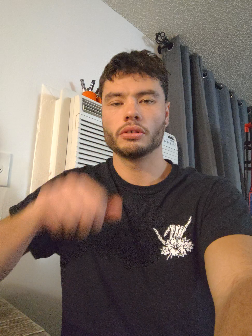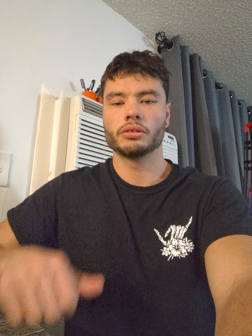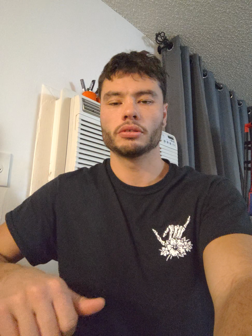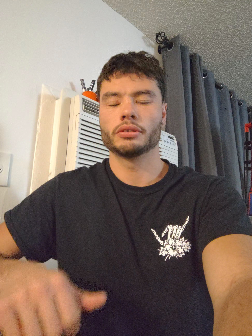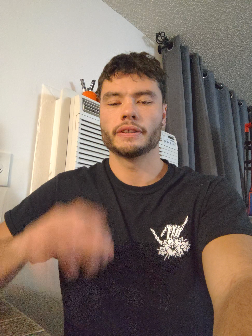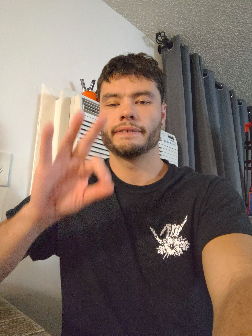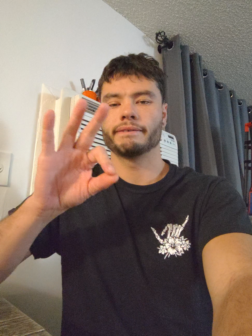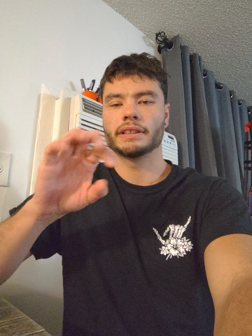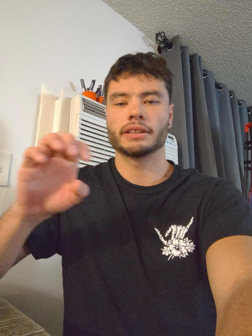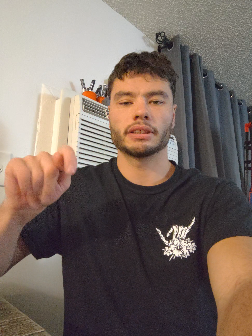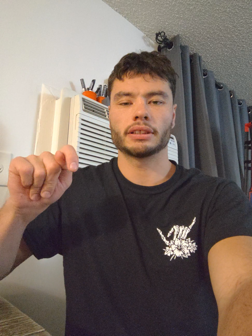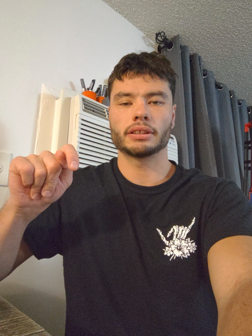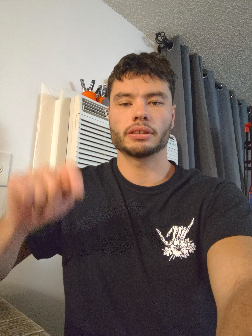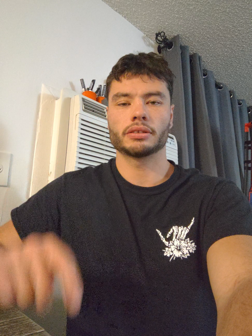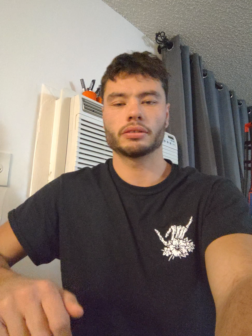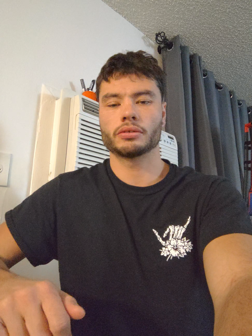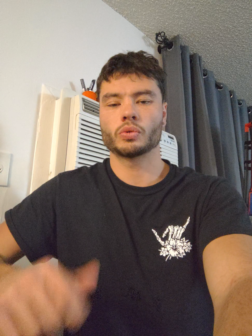feet